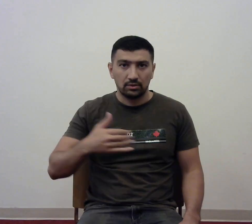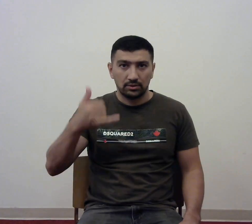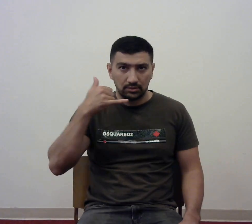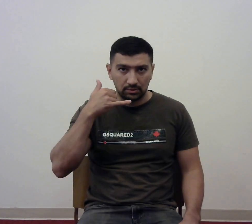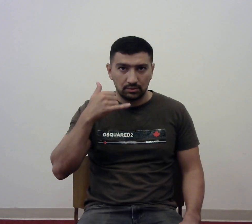zəng